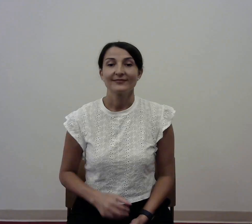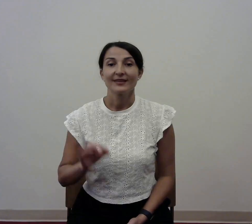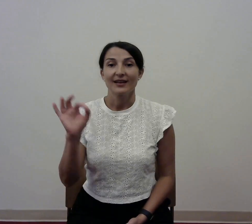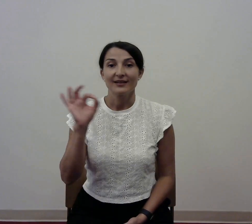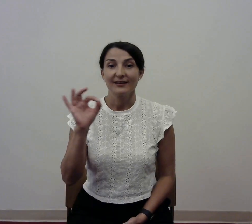ayaqyolu